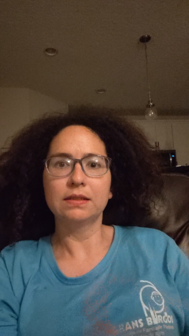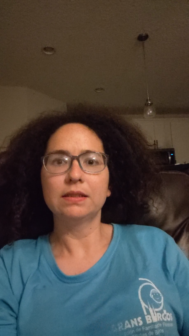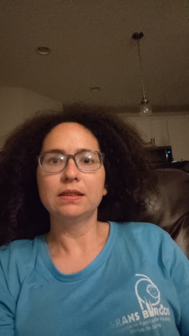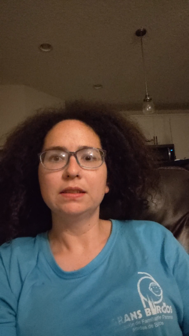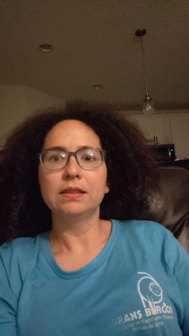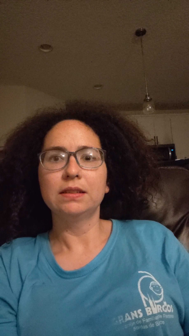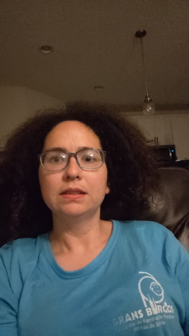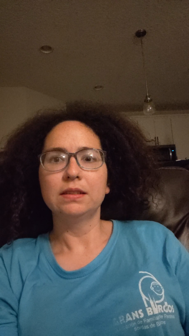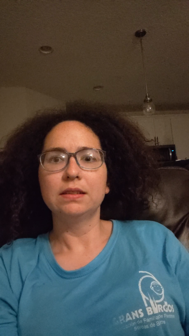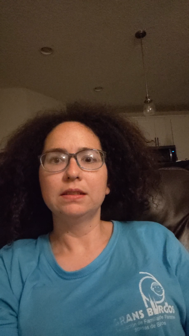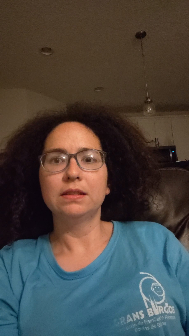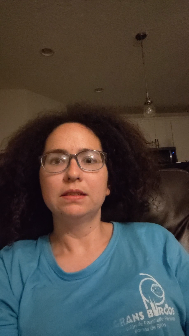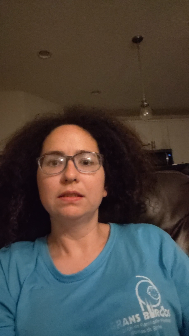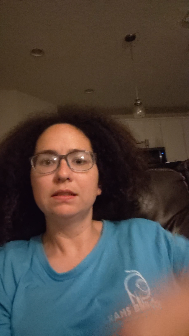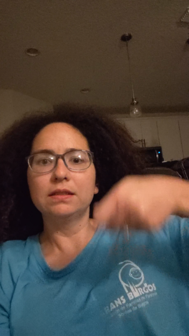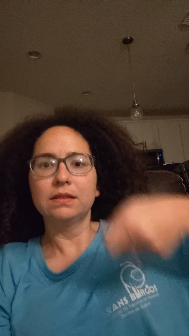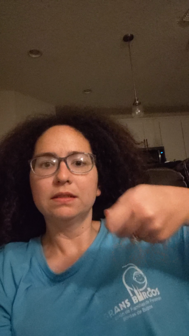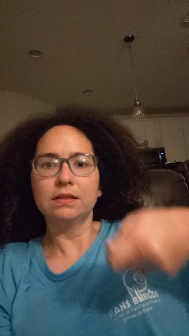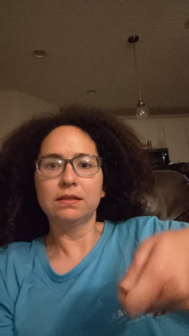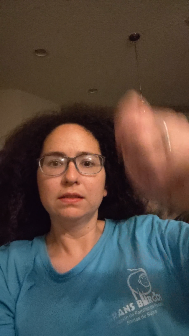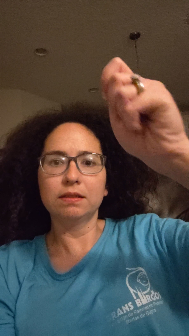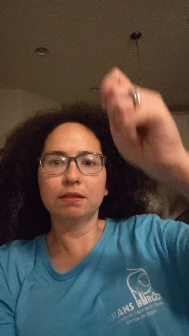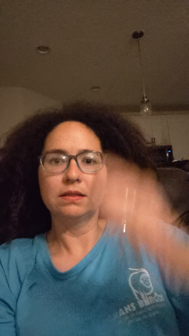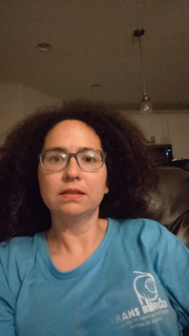shovel